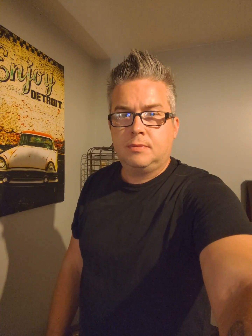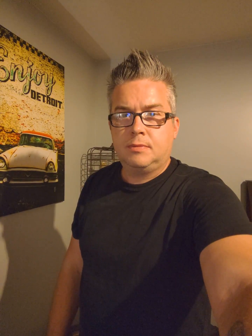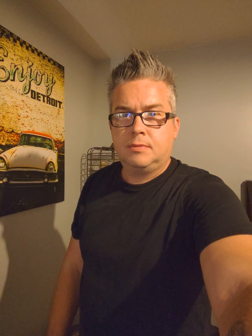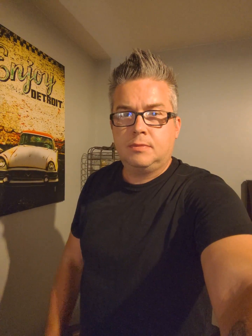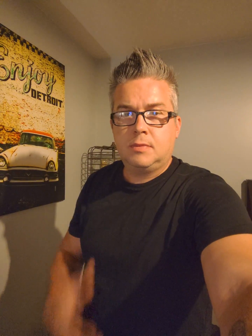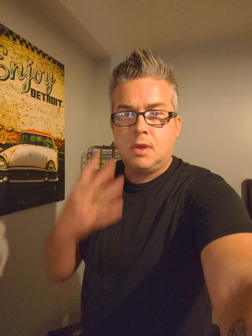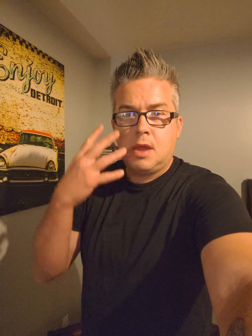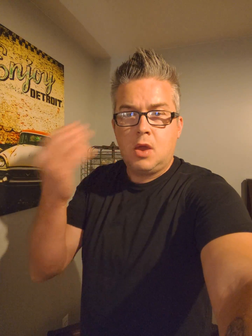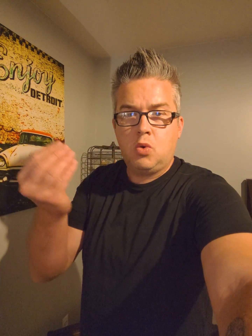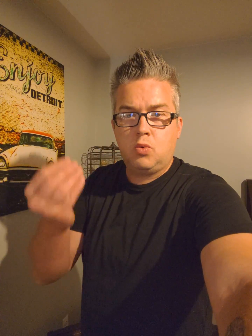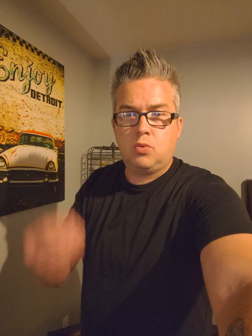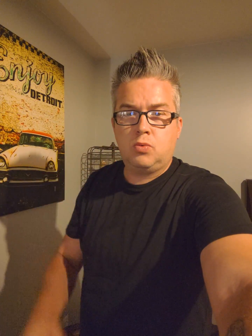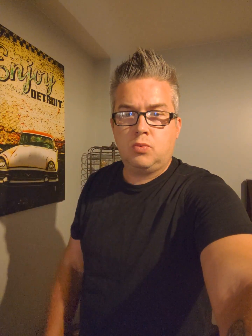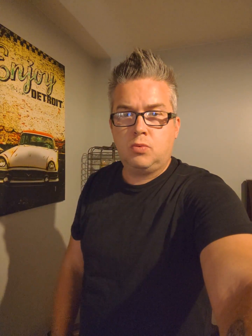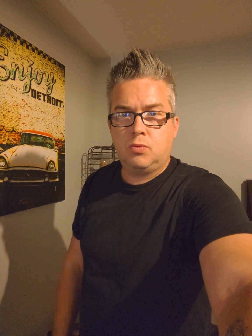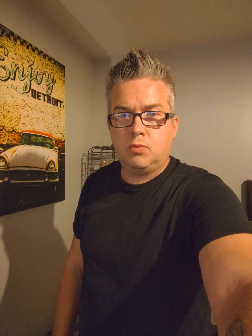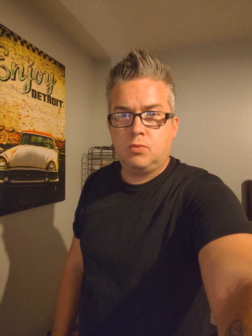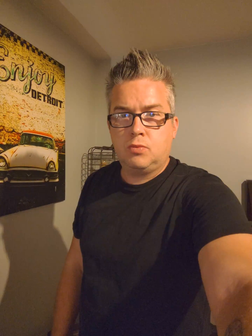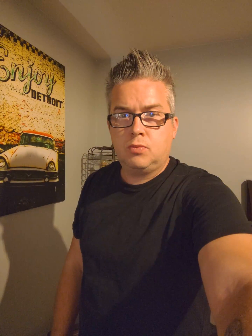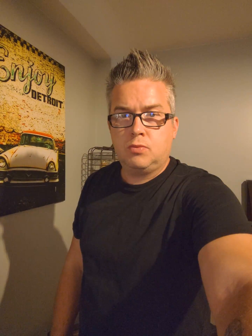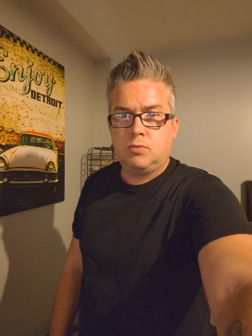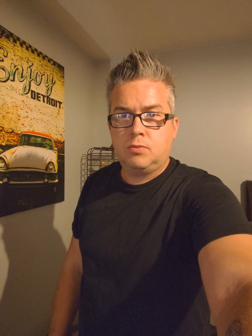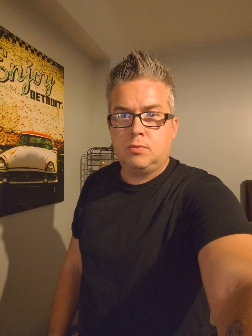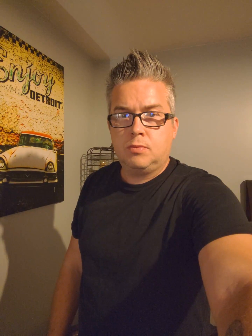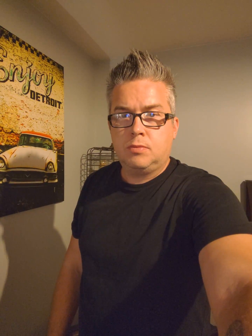got to